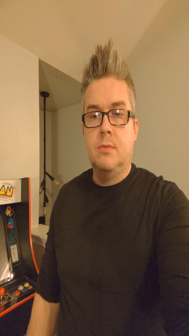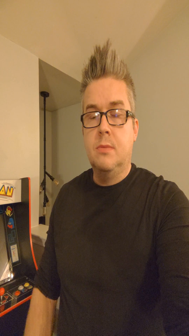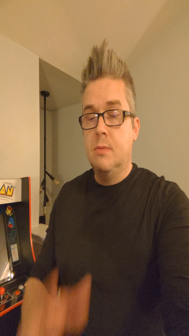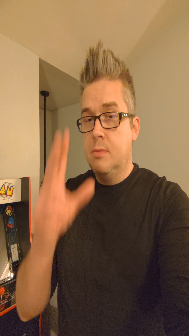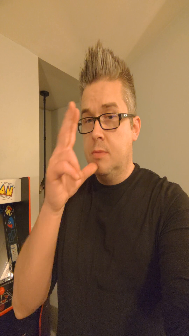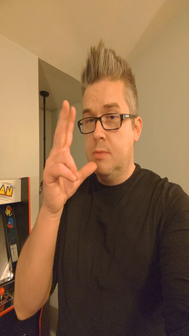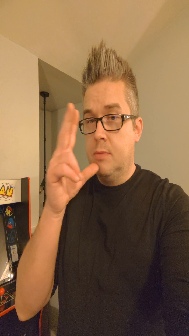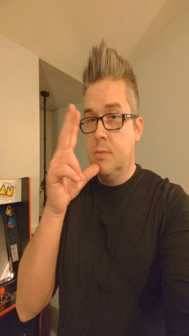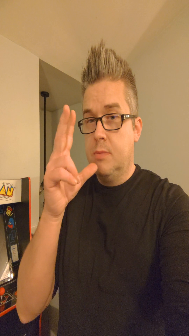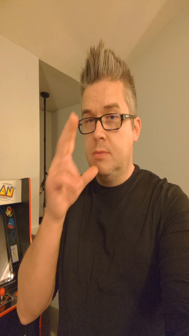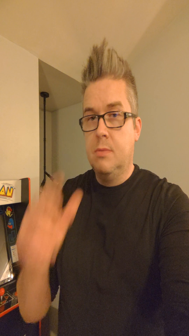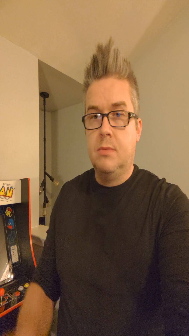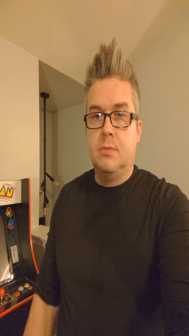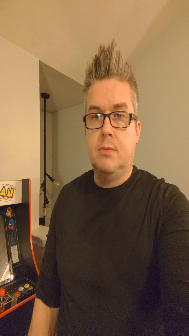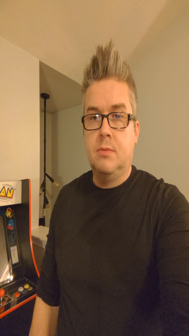hen